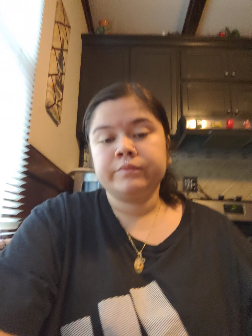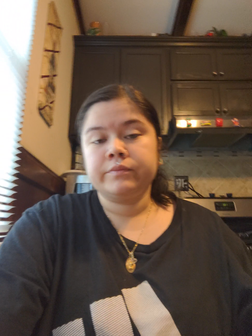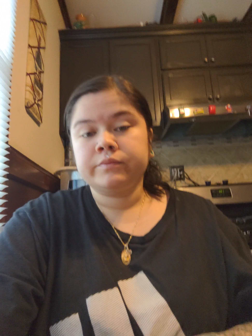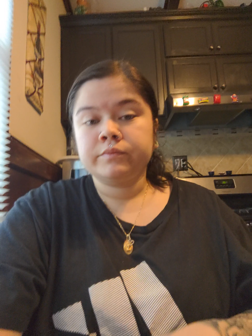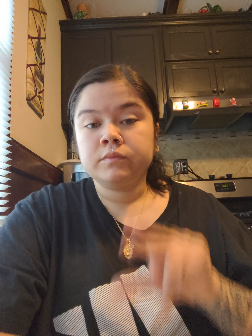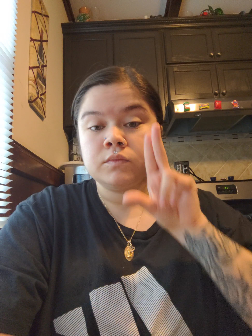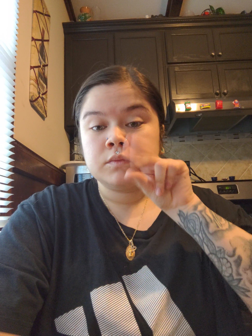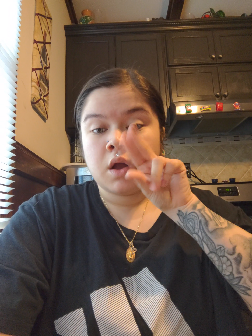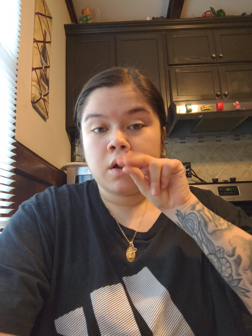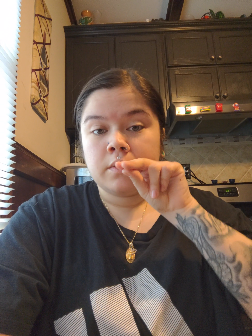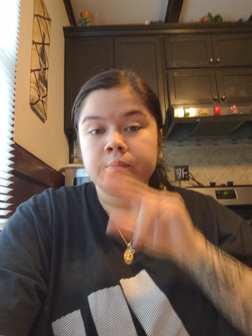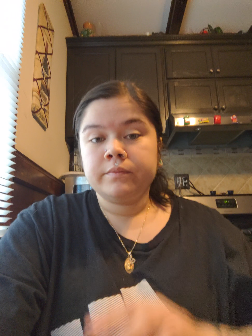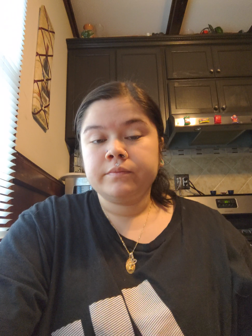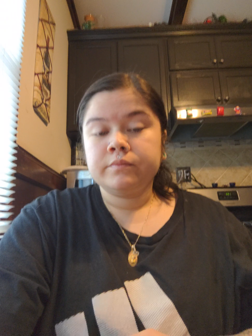duck